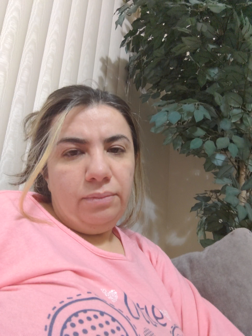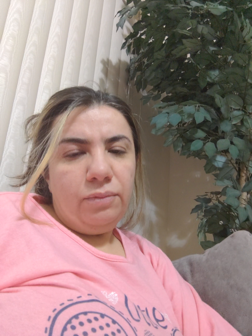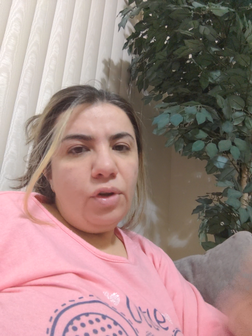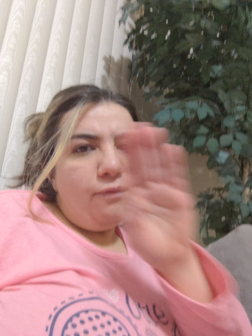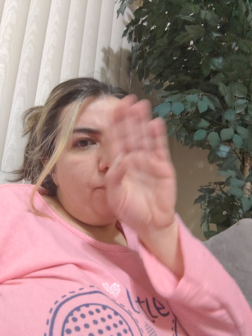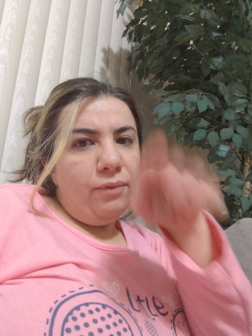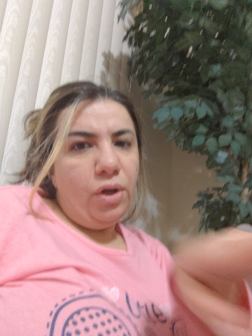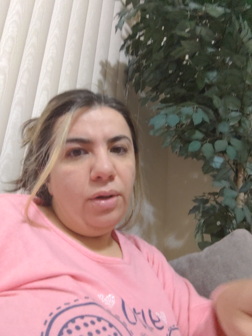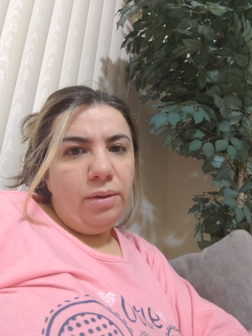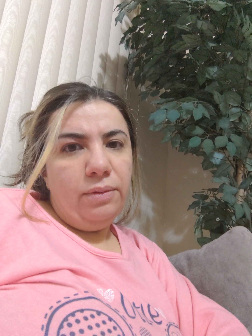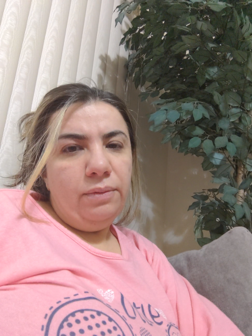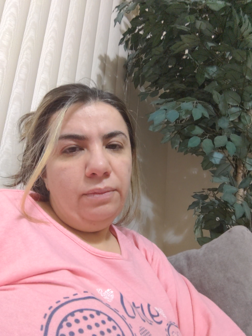elephant